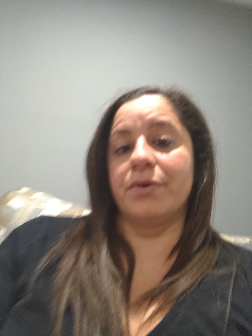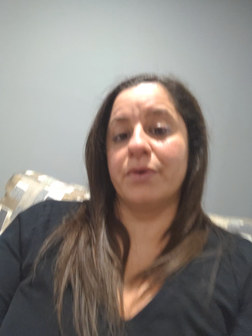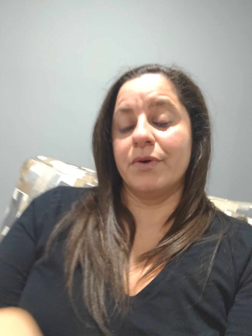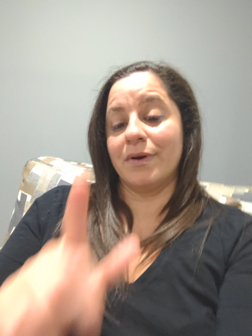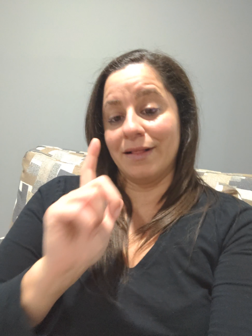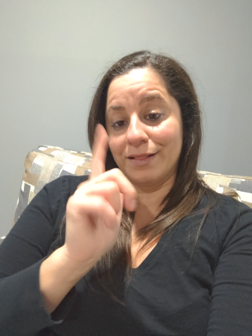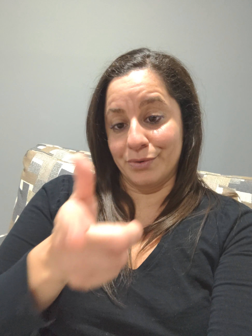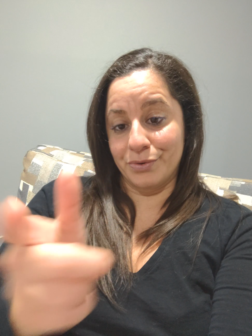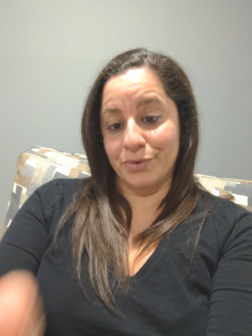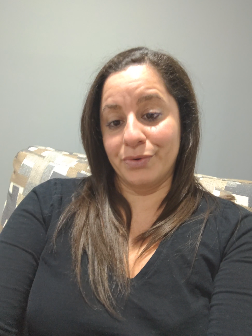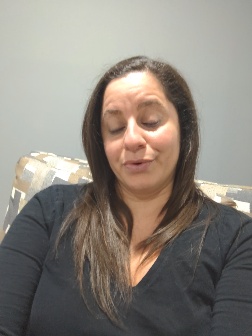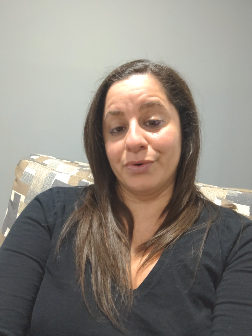later